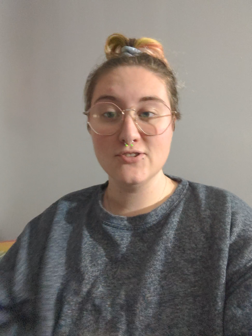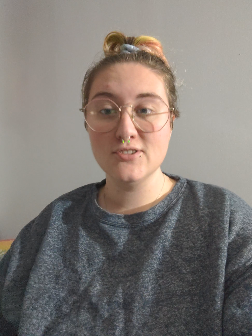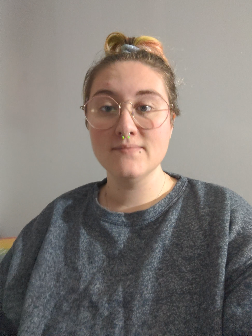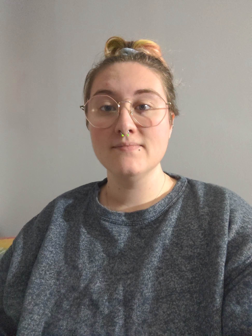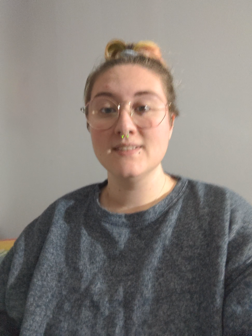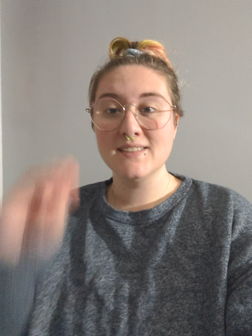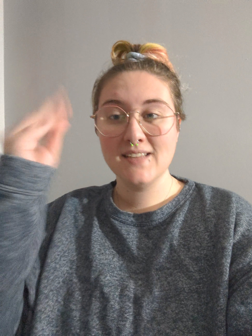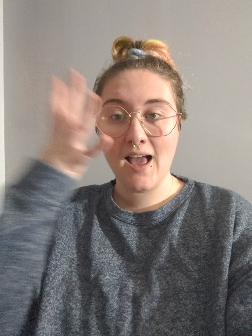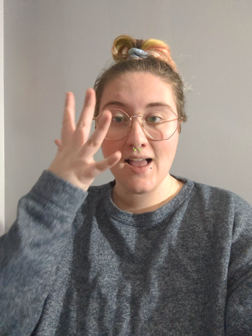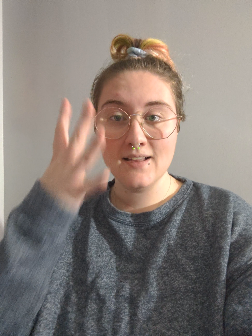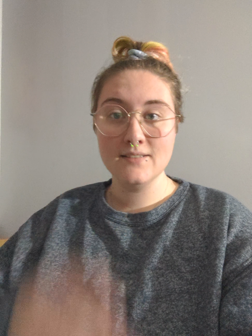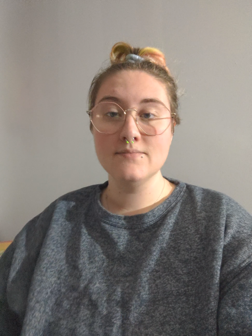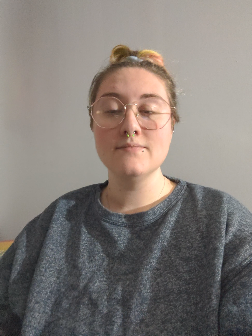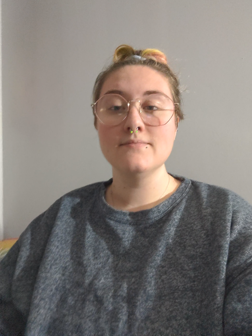sun